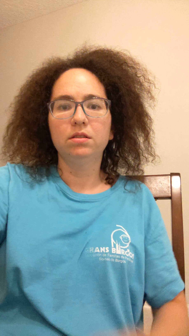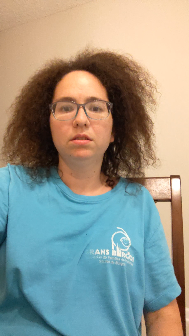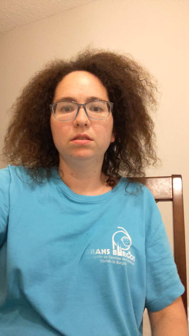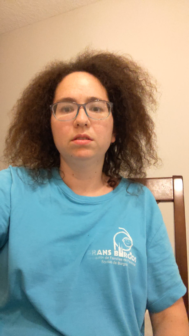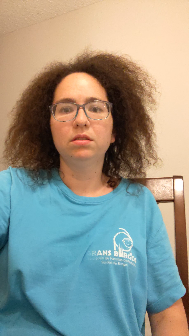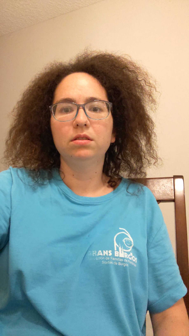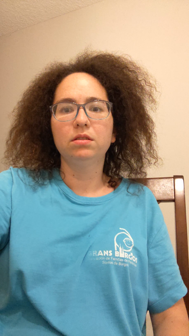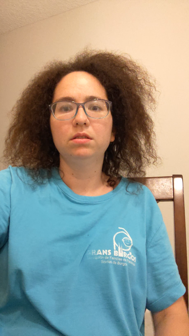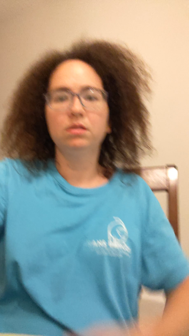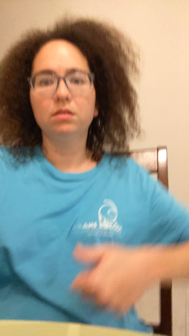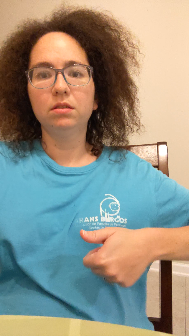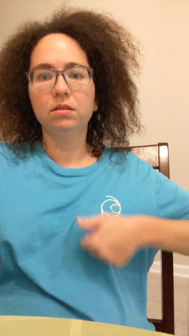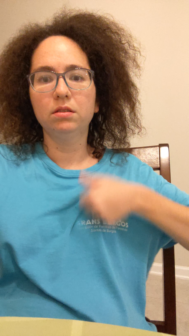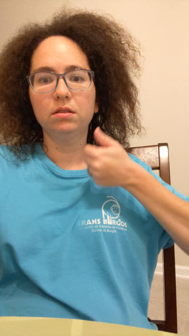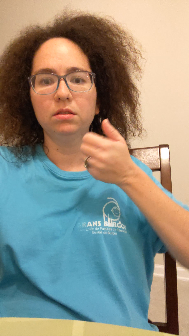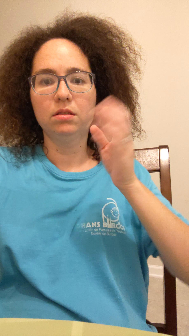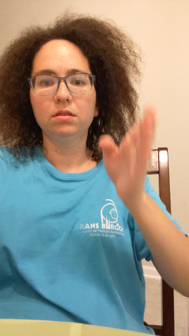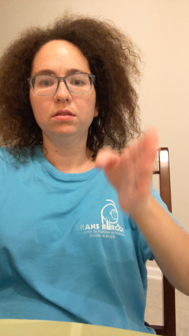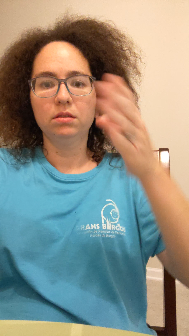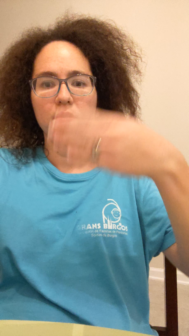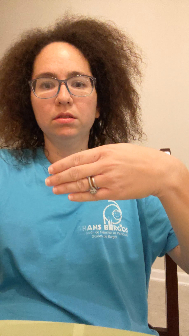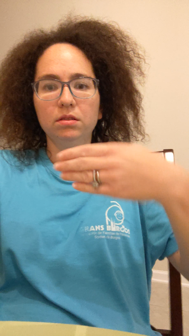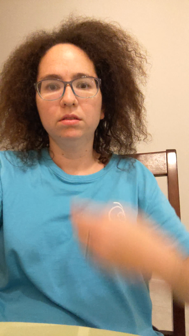living room